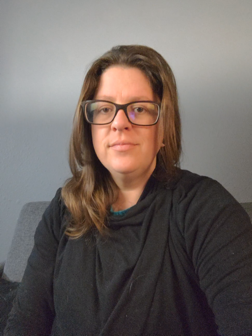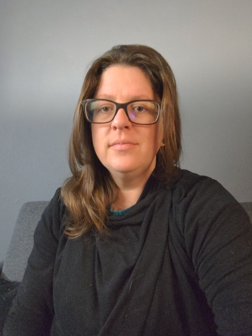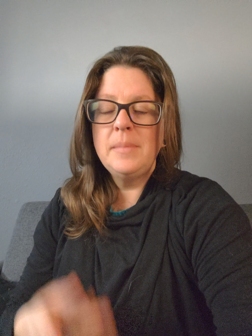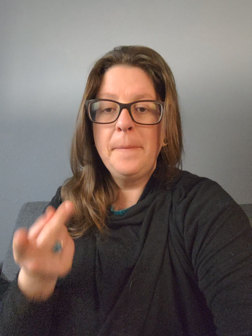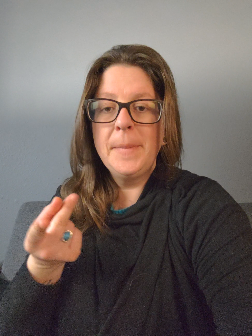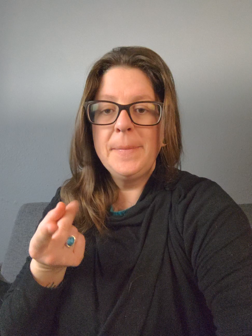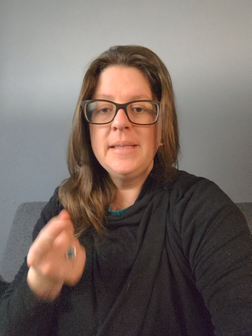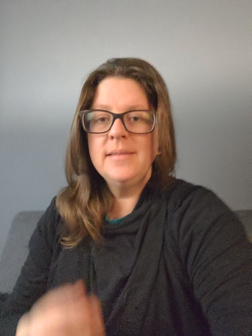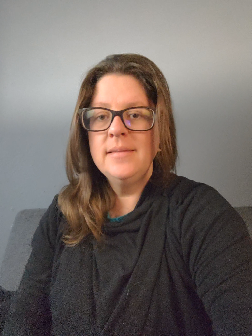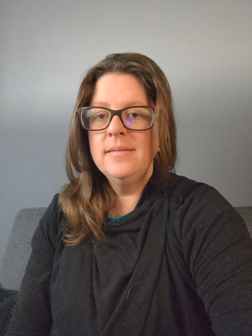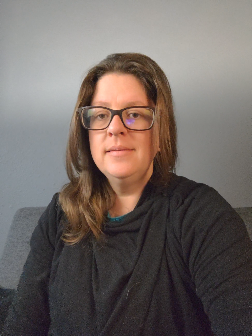puppy